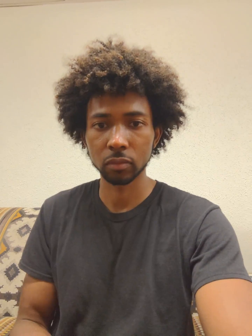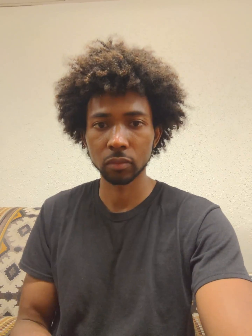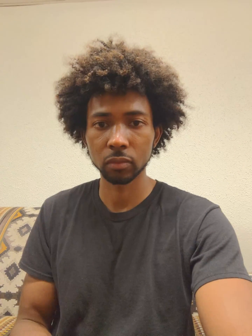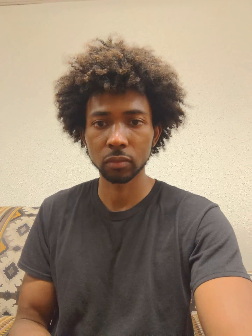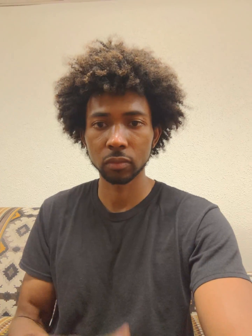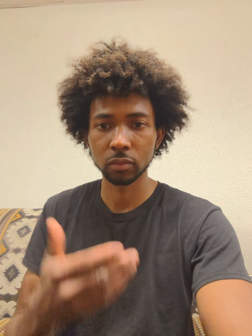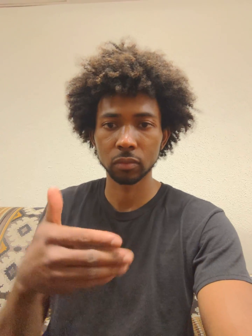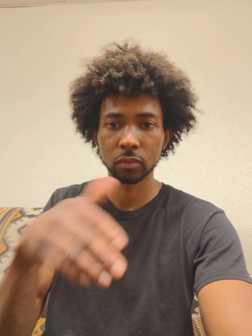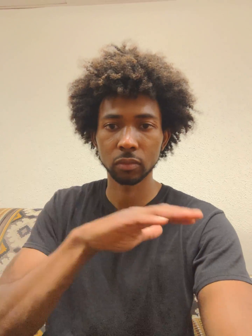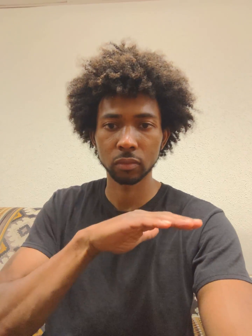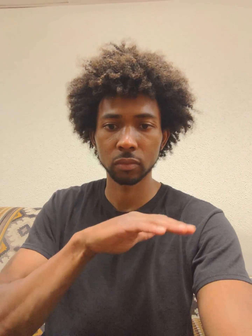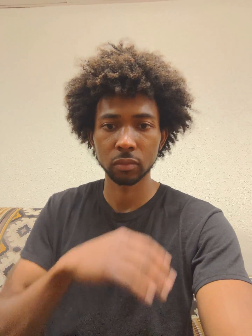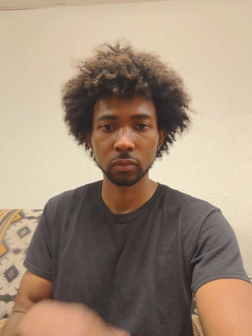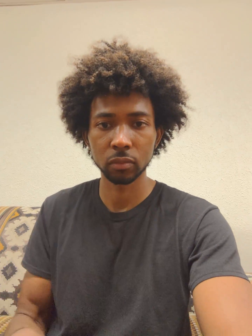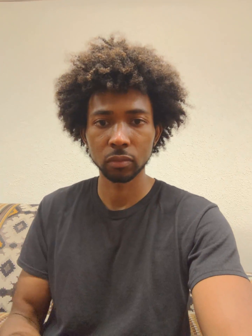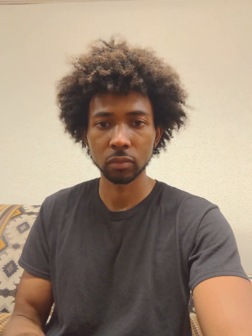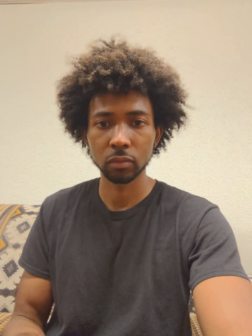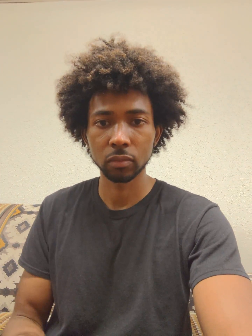cover